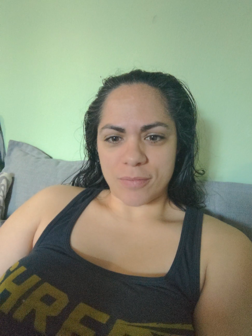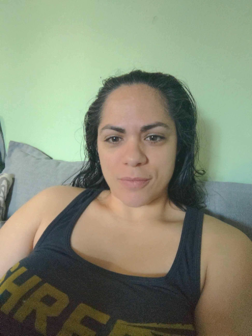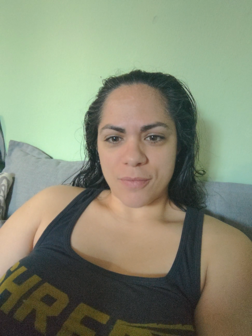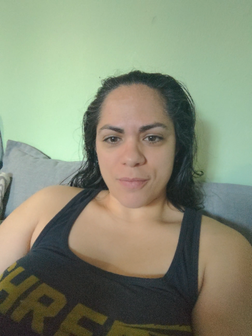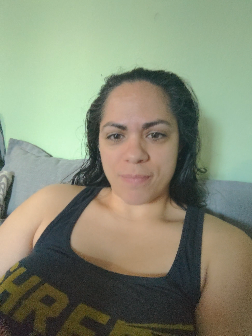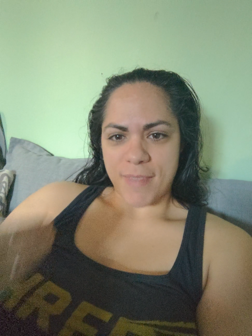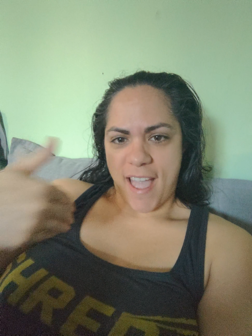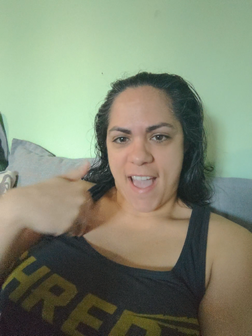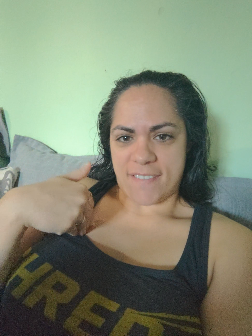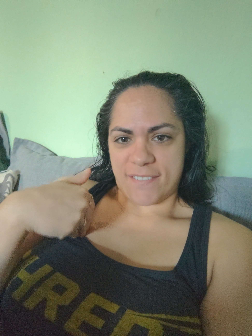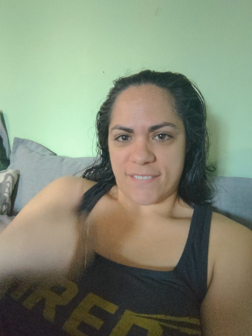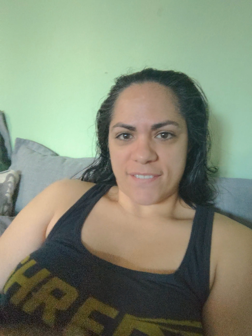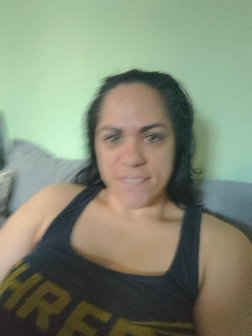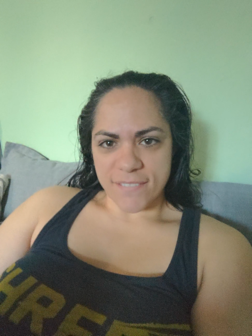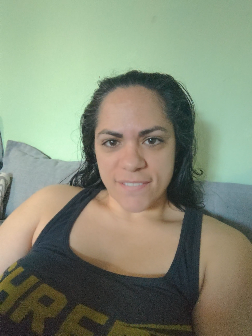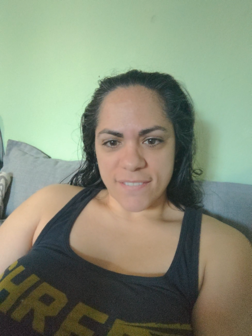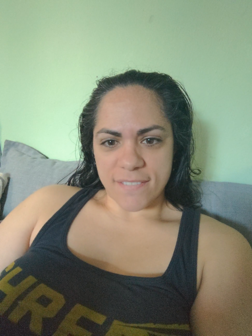have